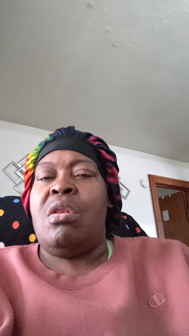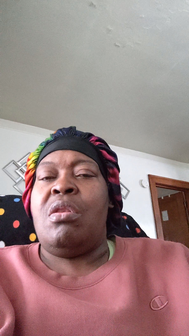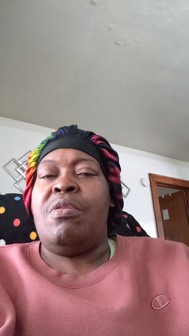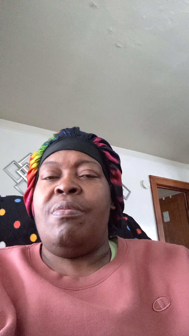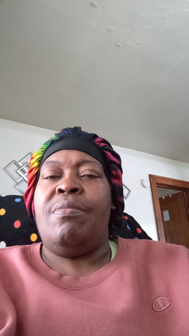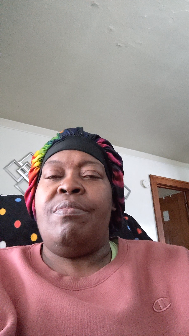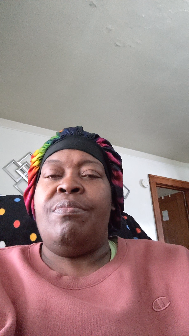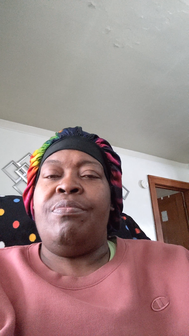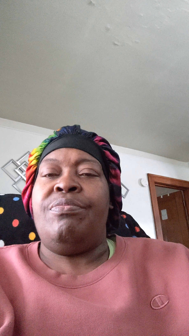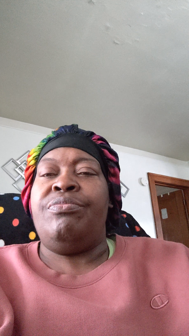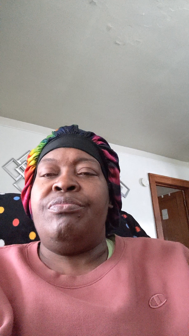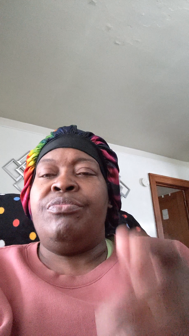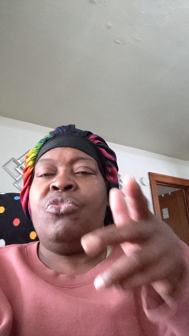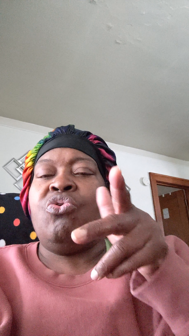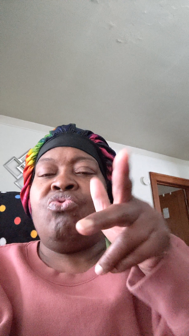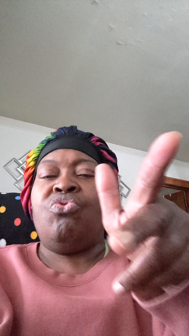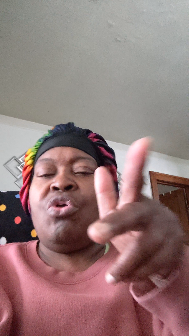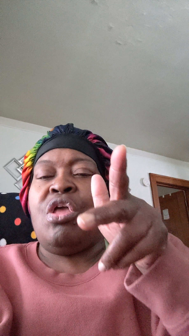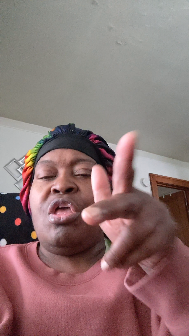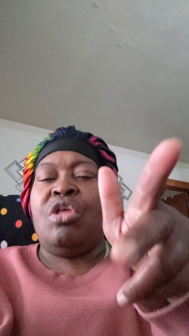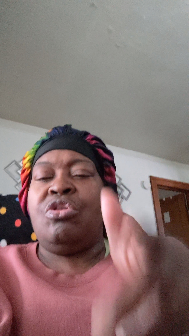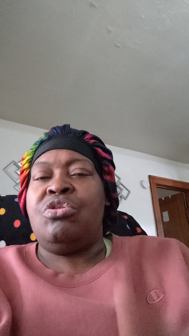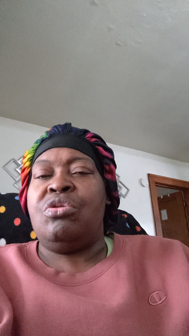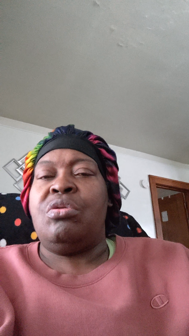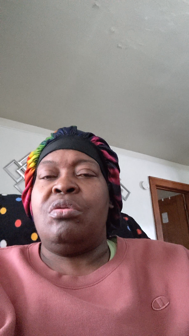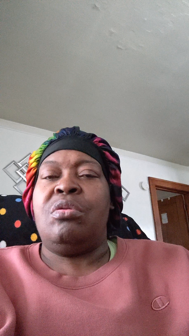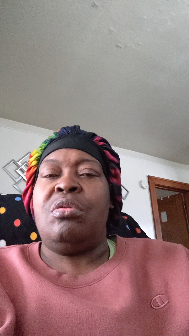garage